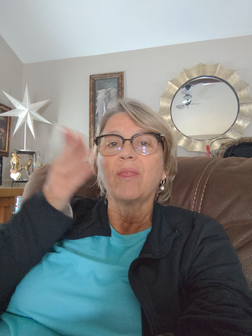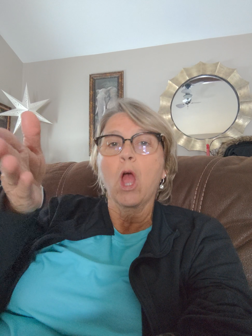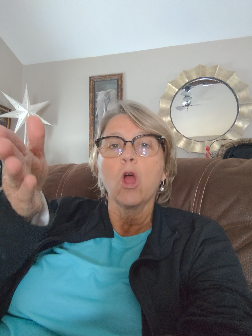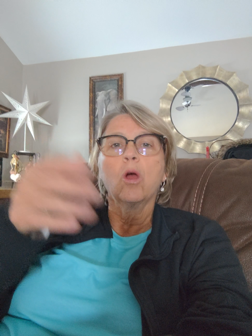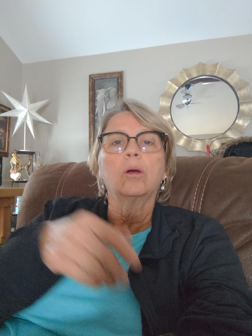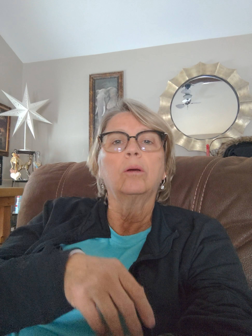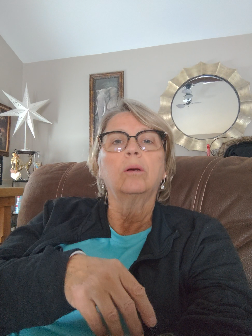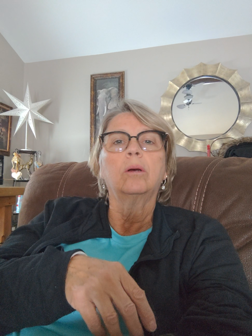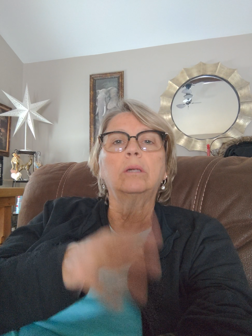there